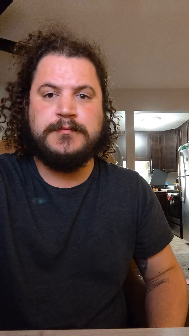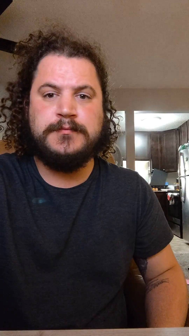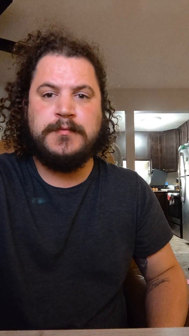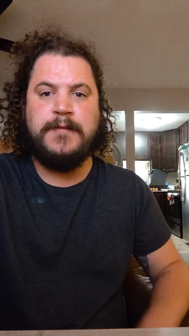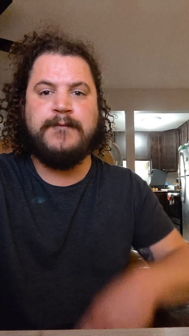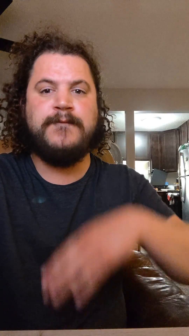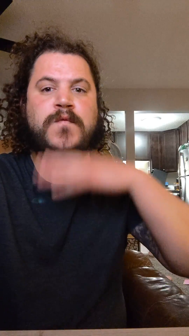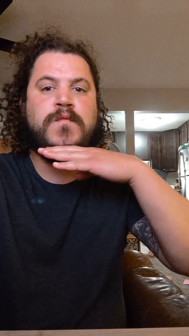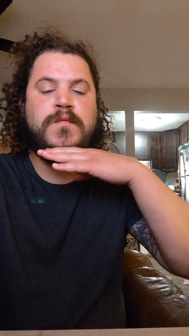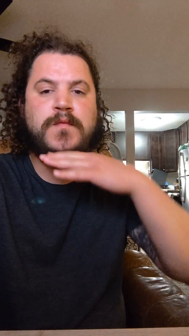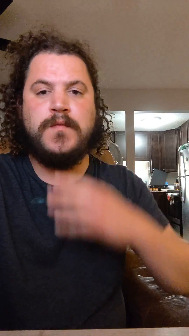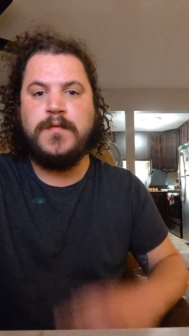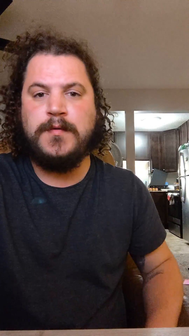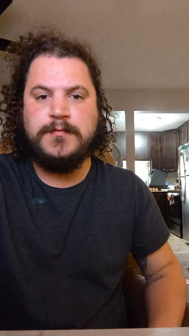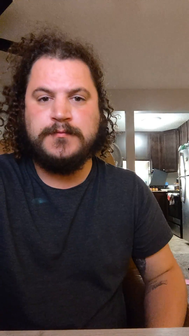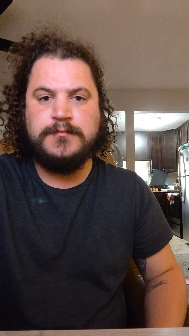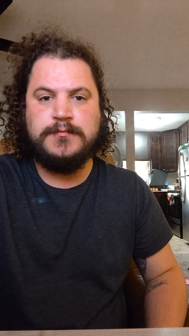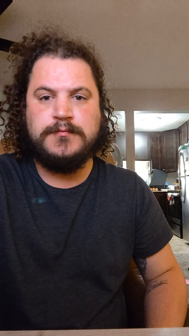full